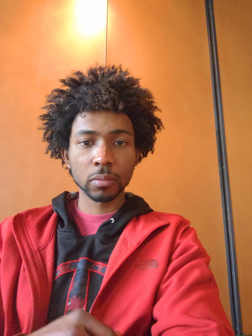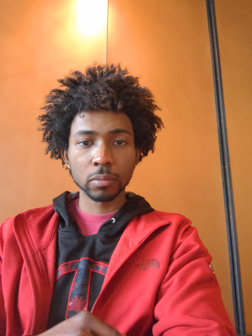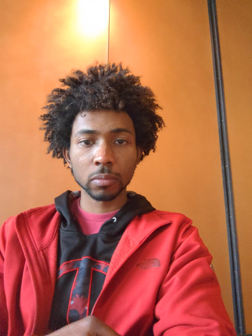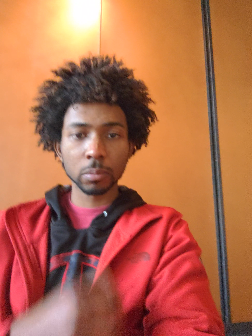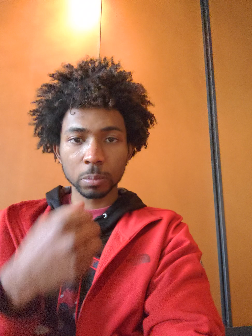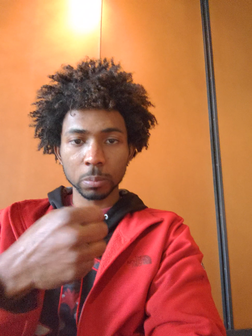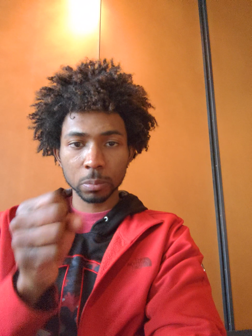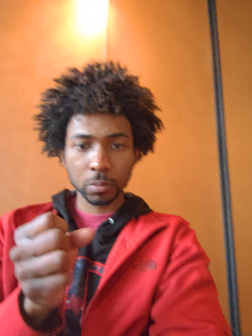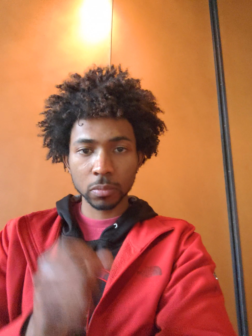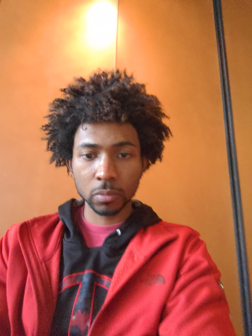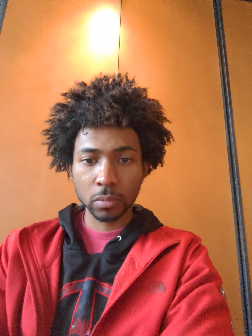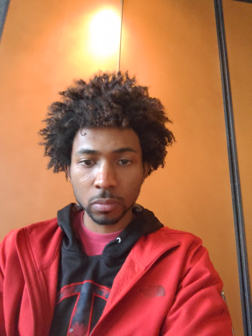make